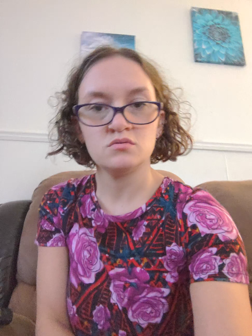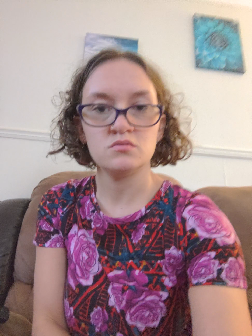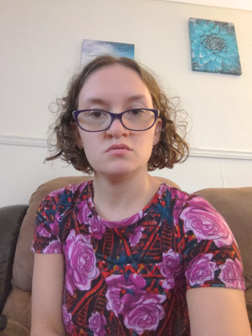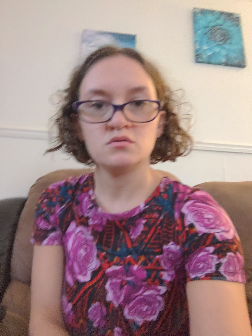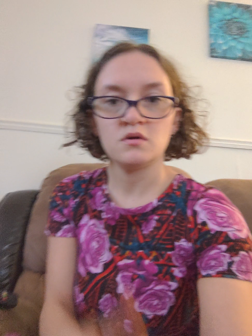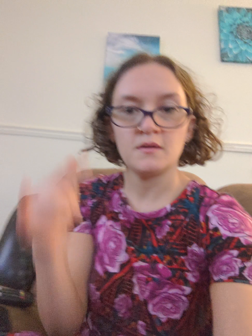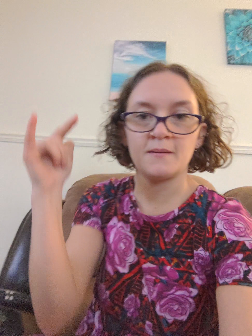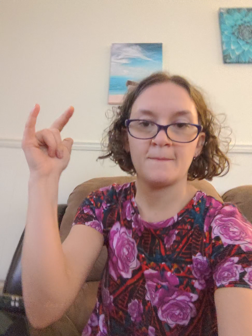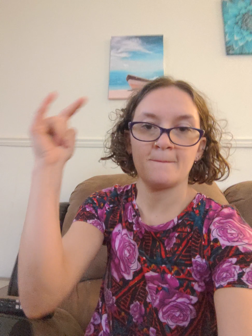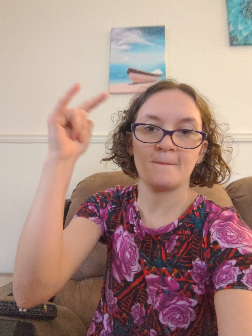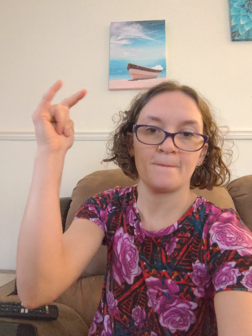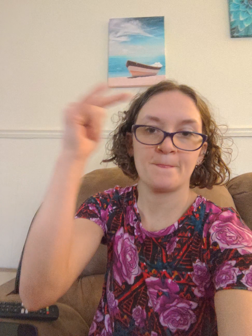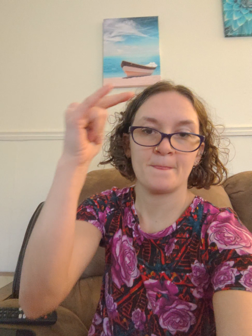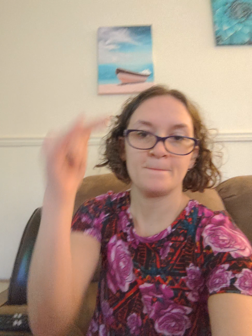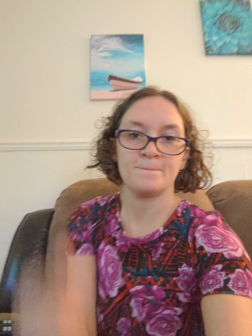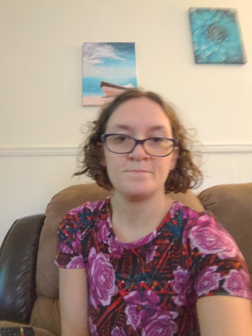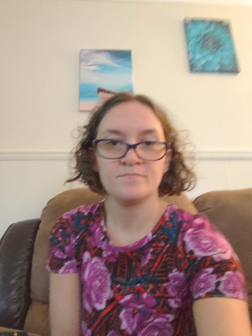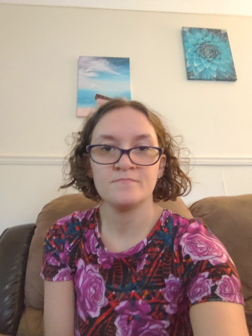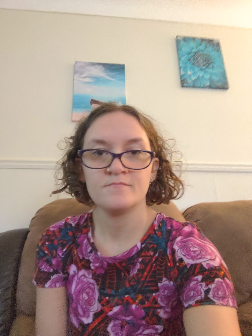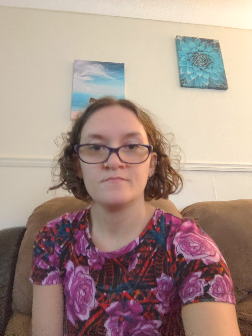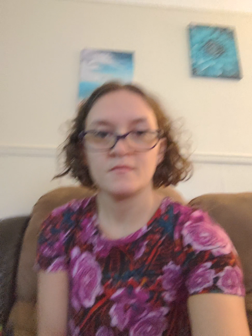airplane